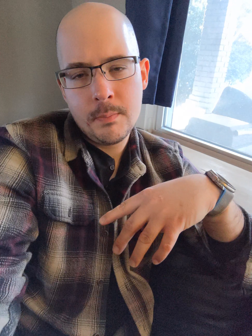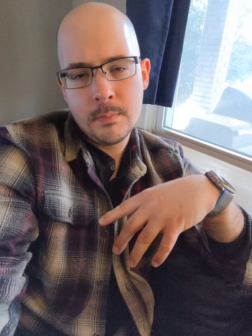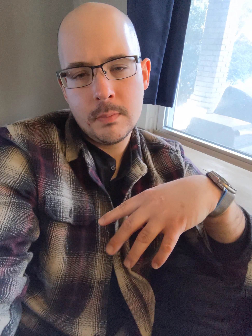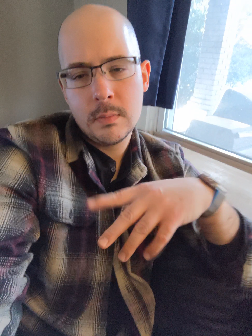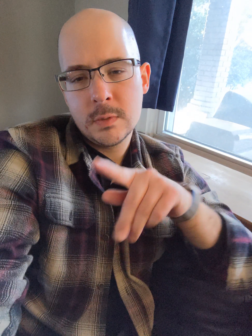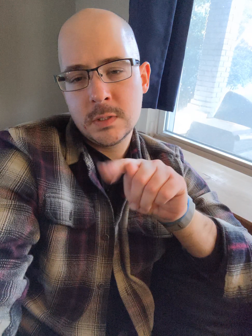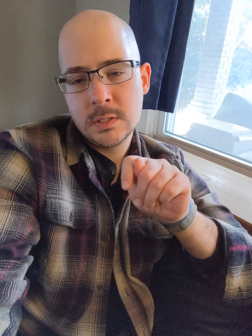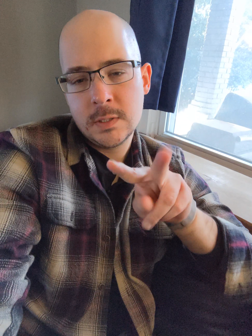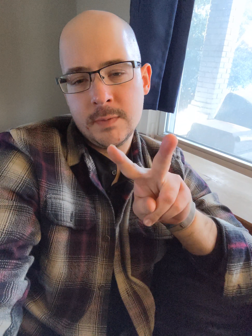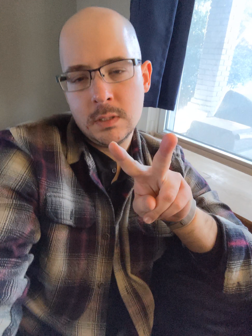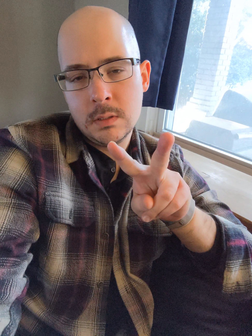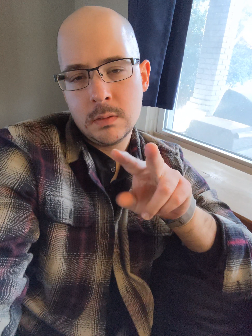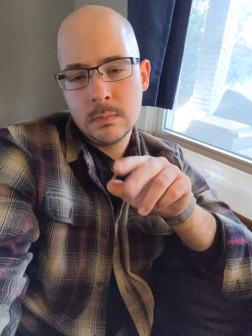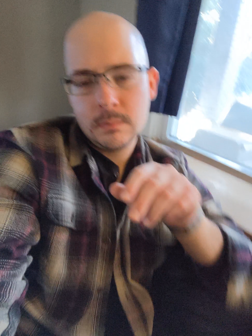TV